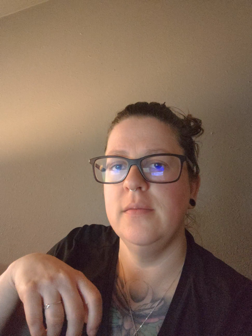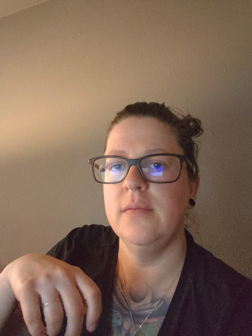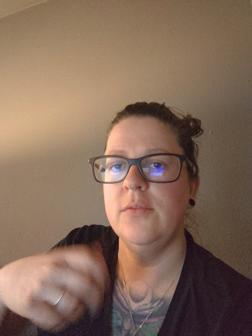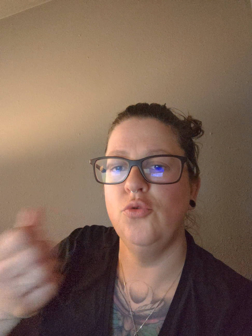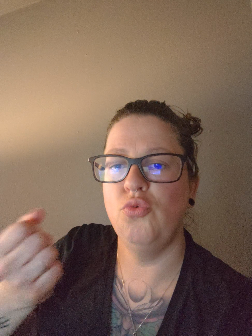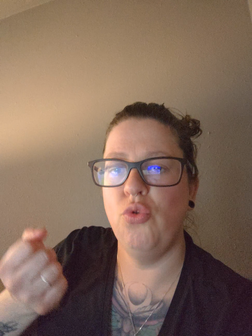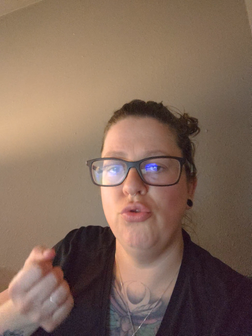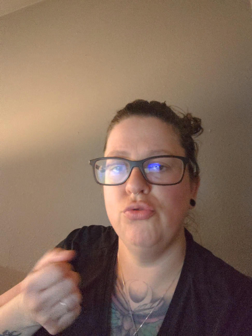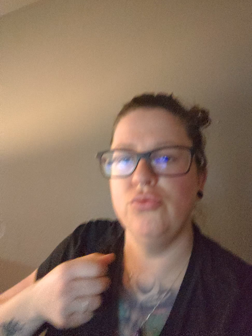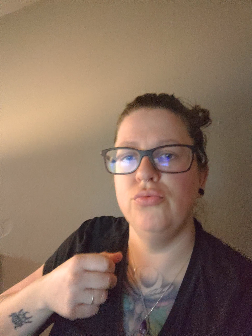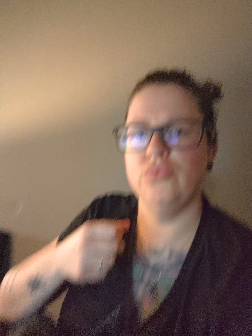drawer